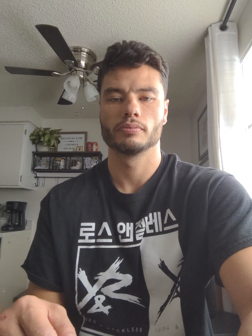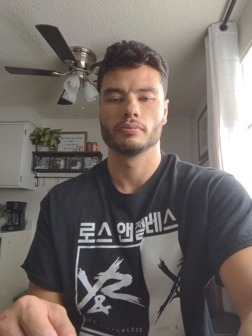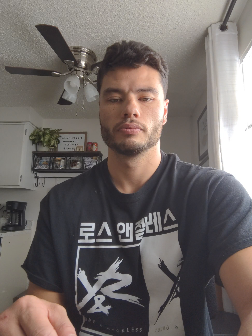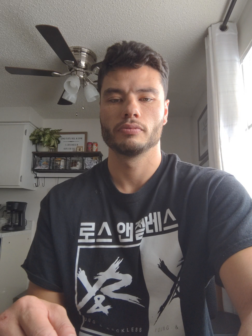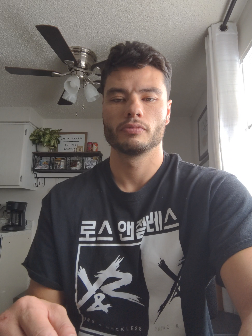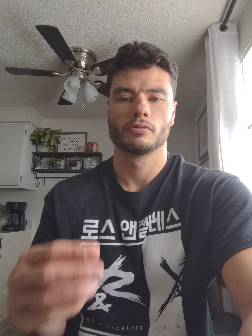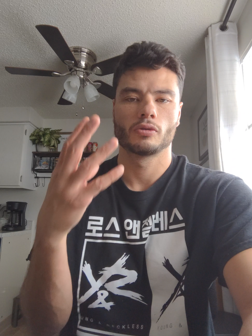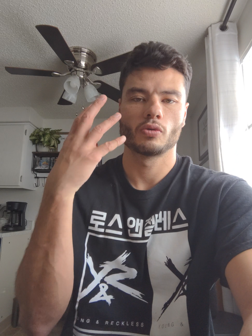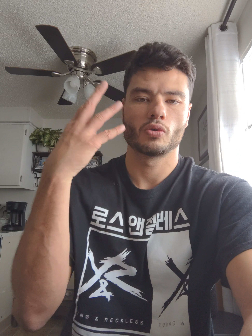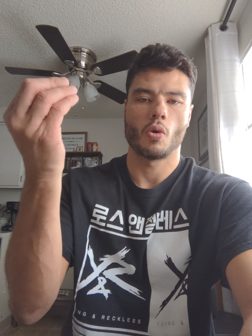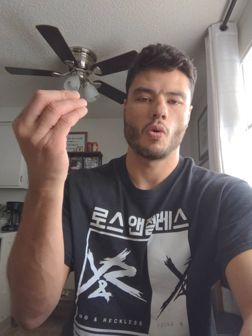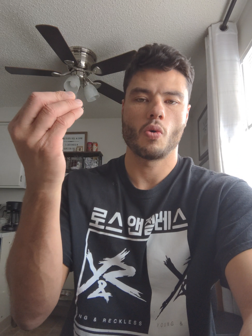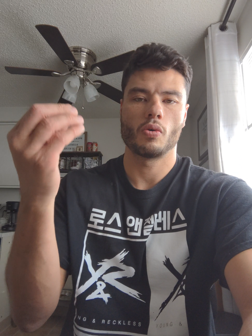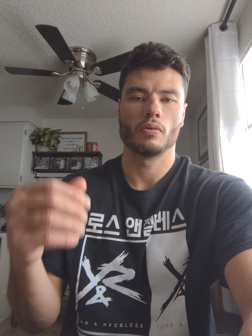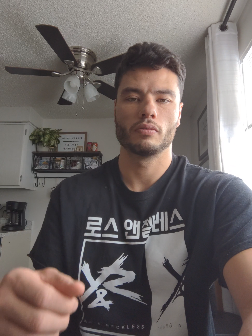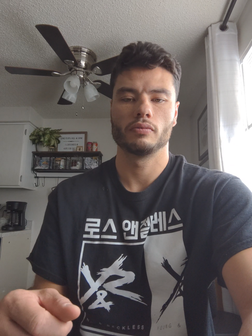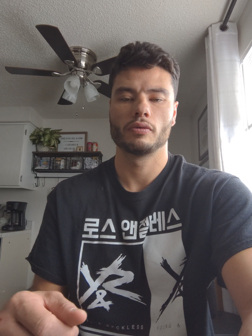go